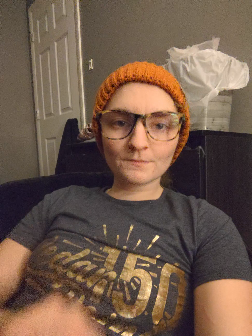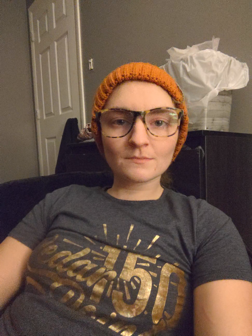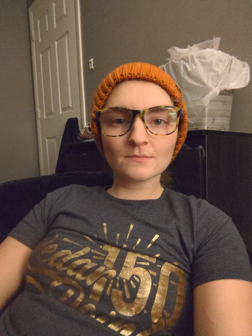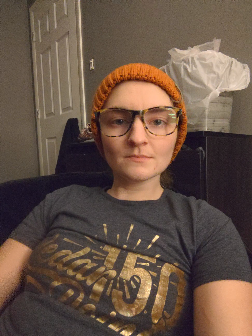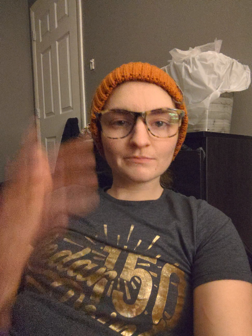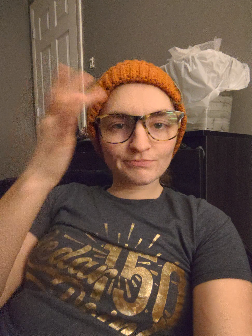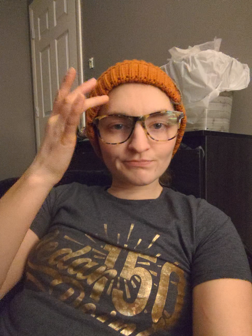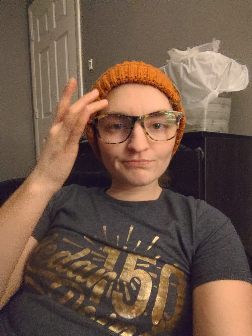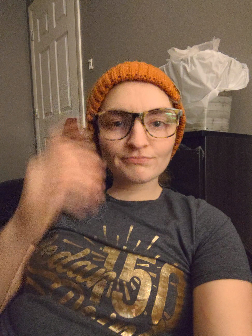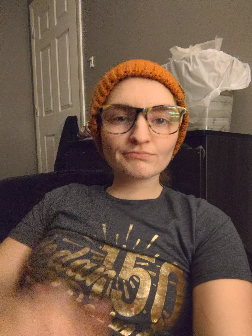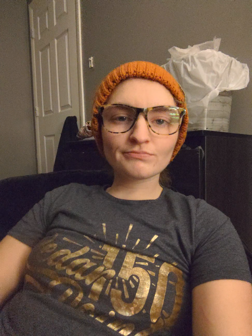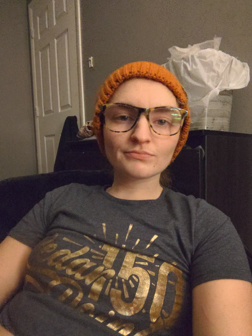sick